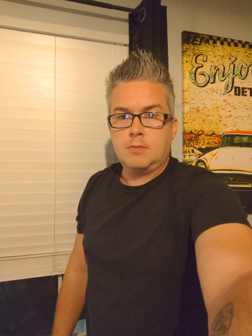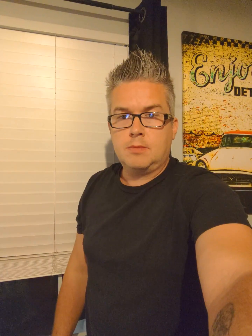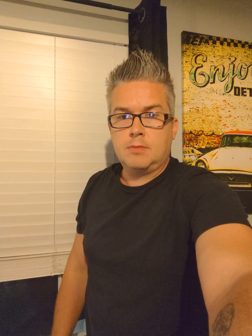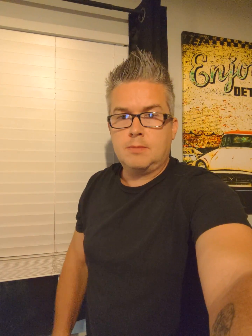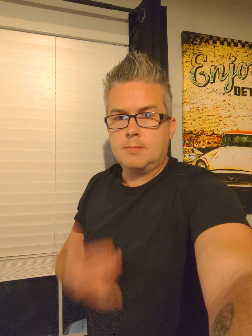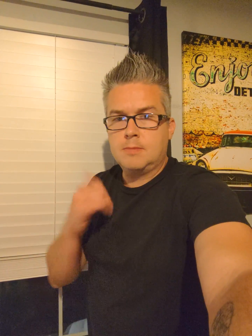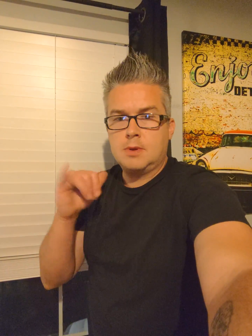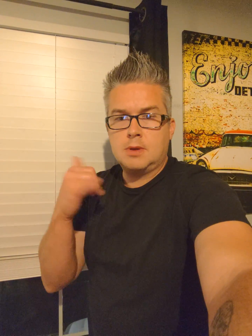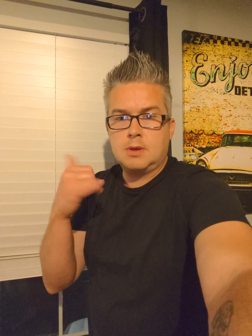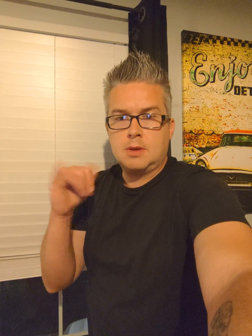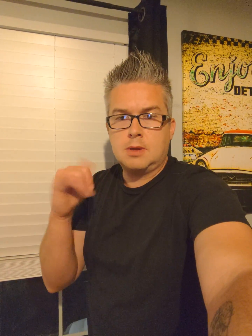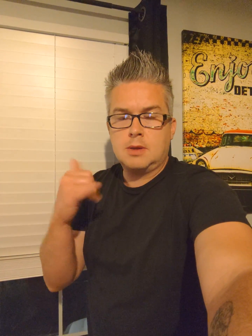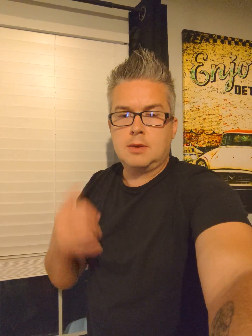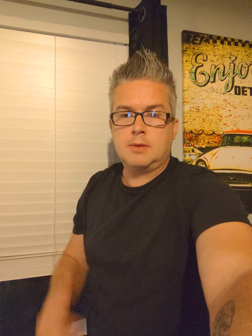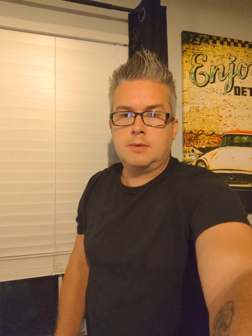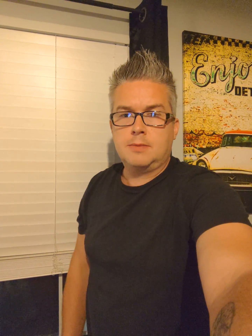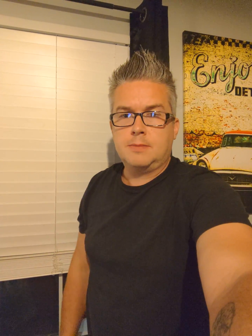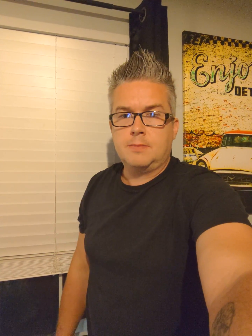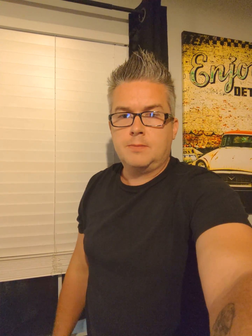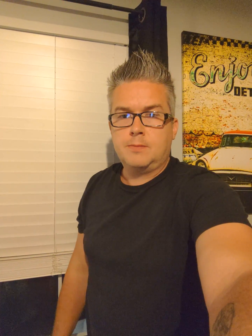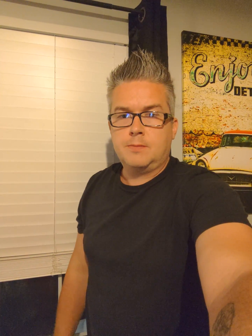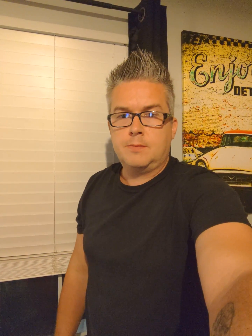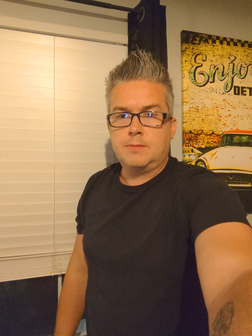party